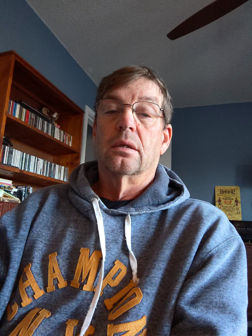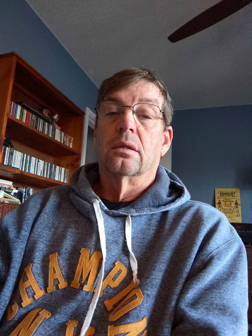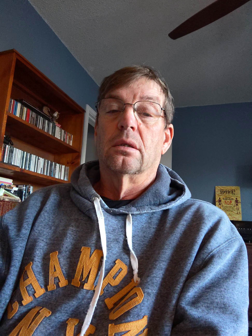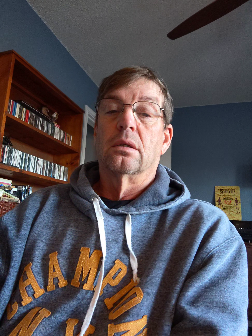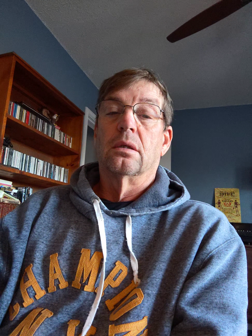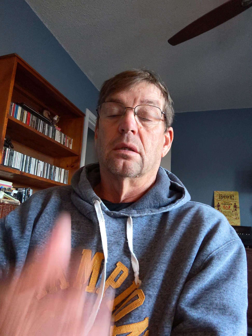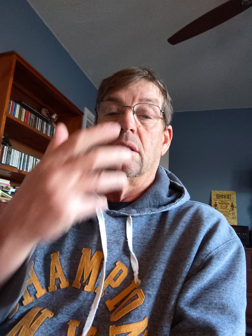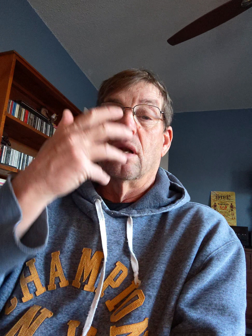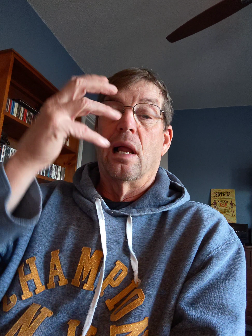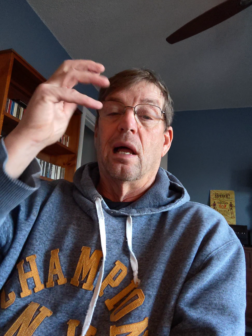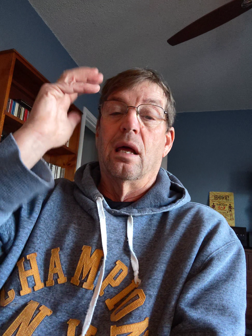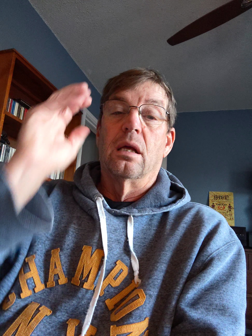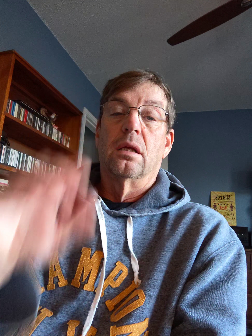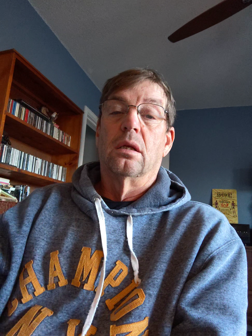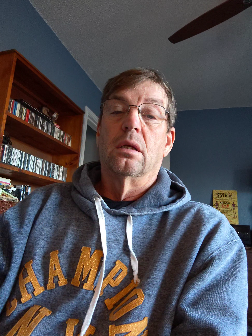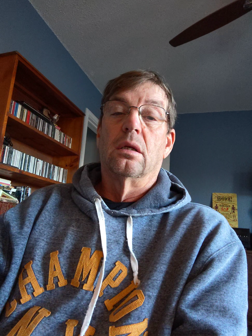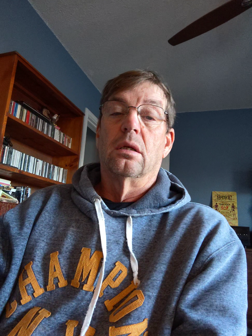lion